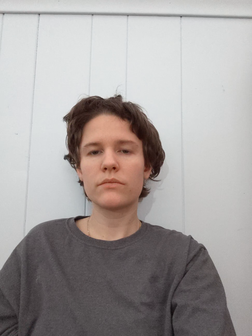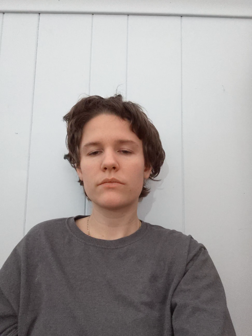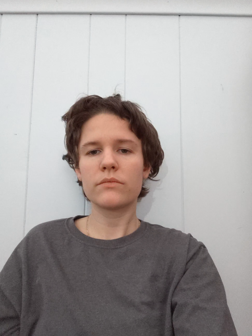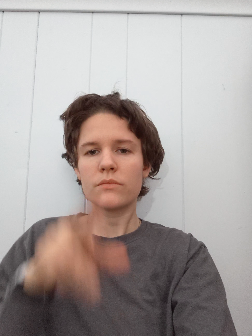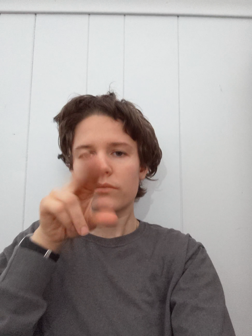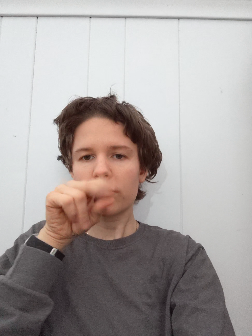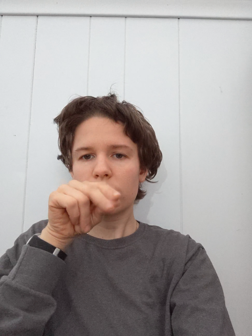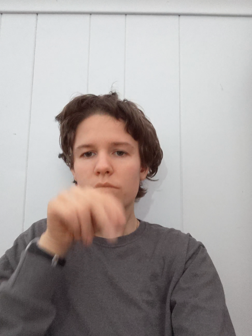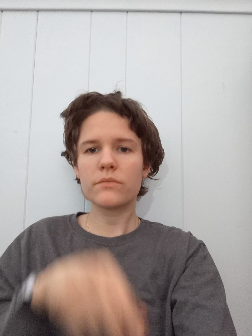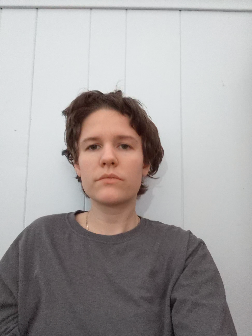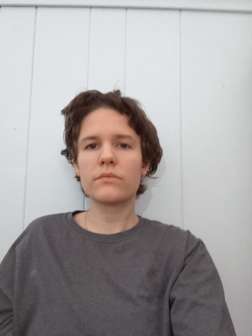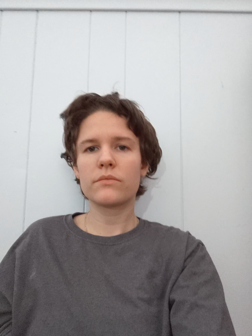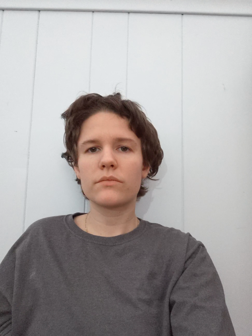duck